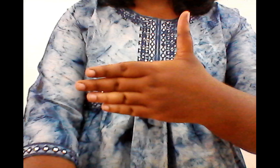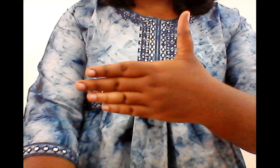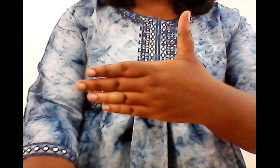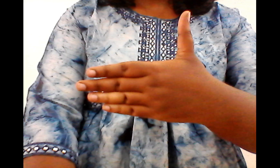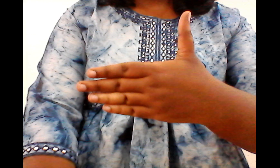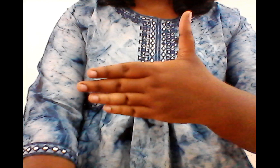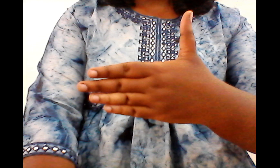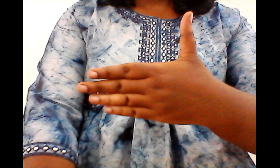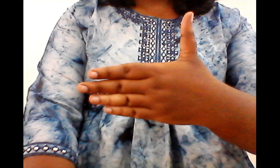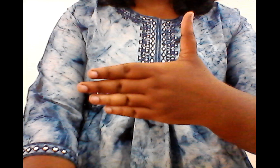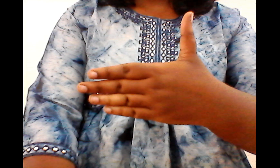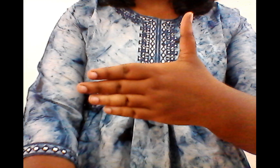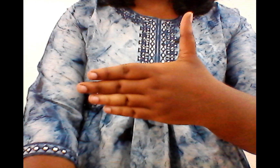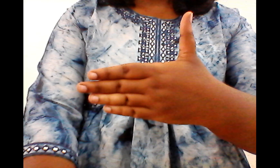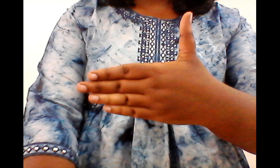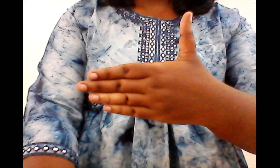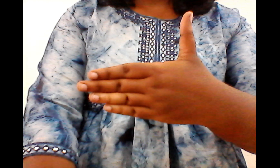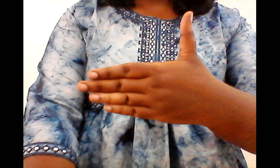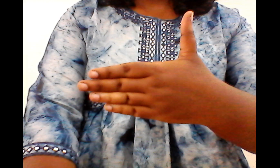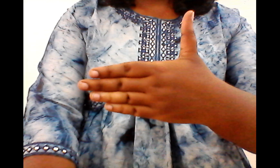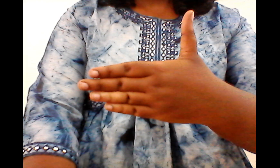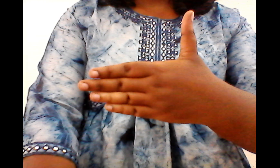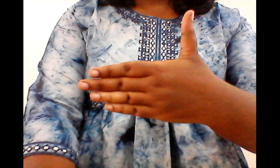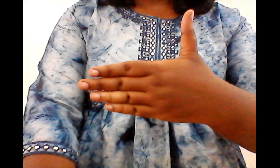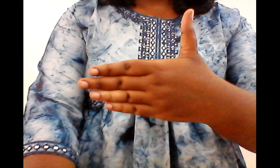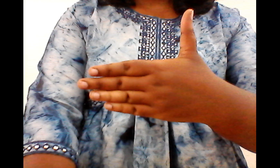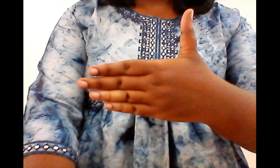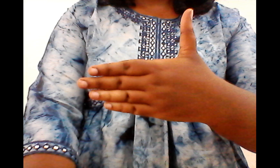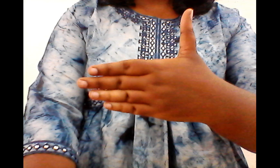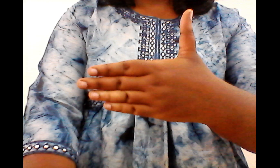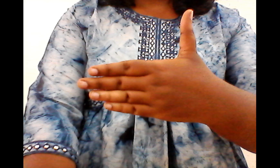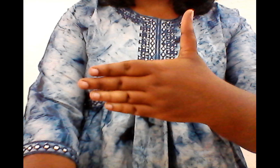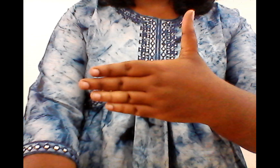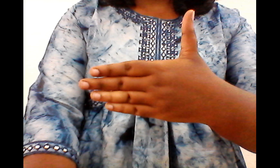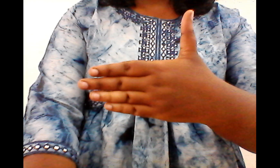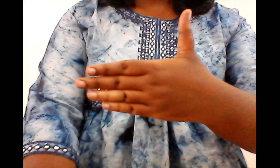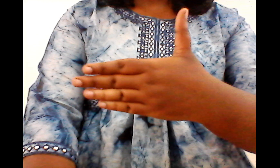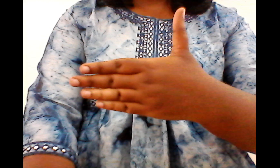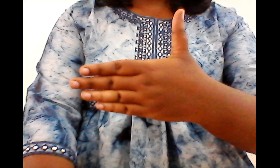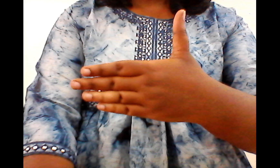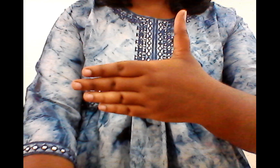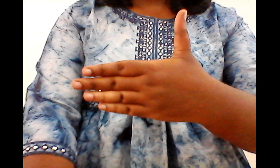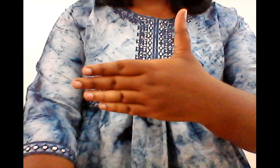ആ